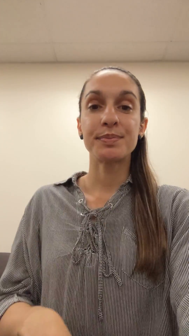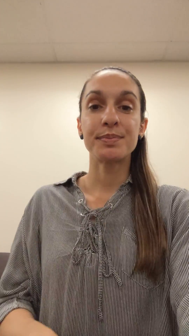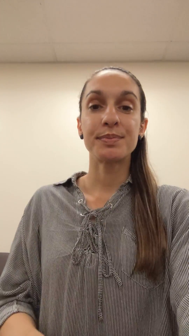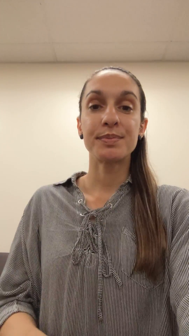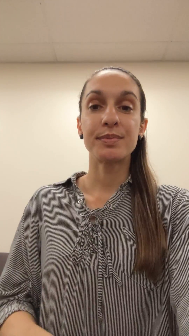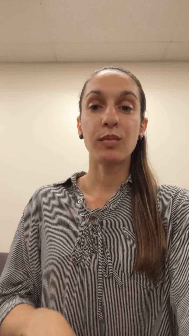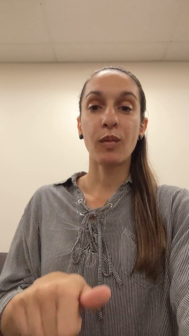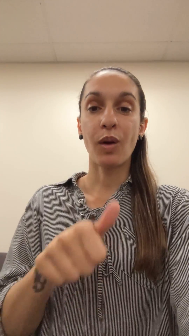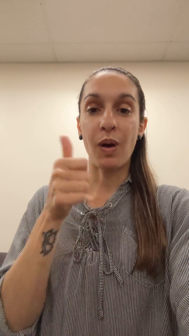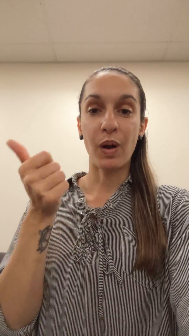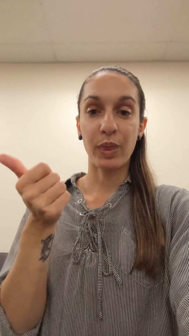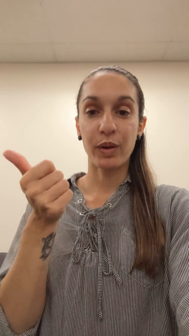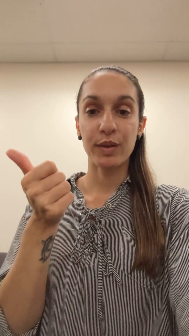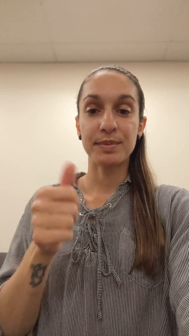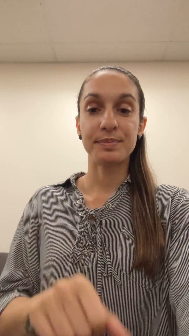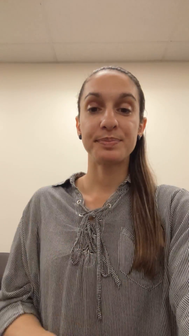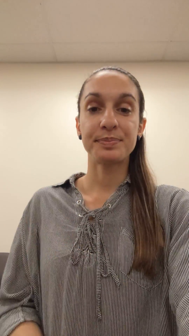other